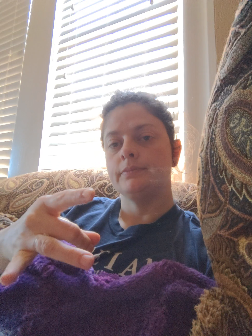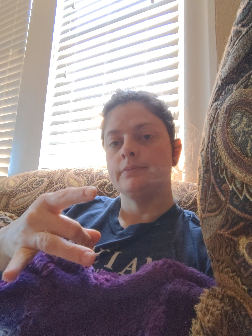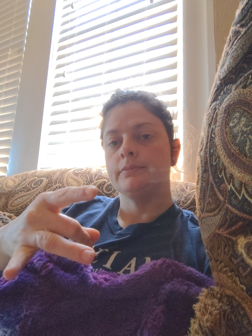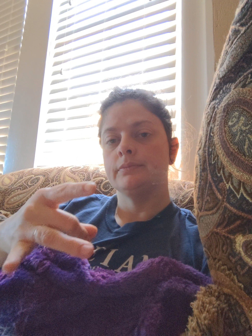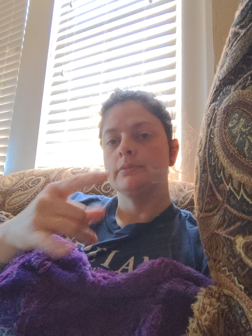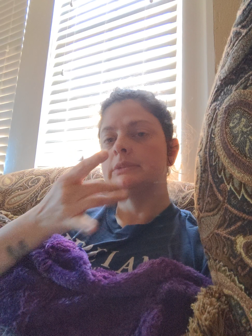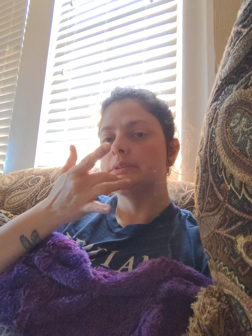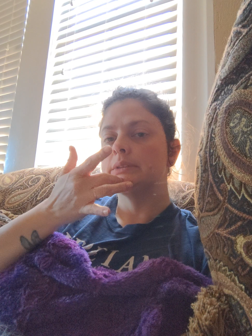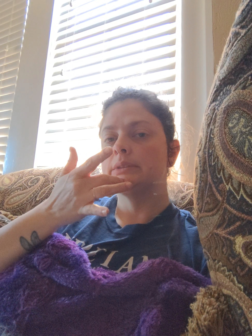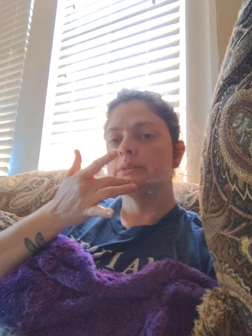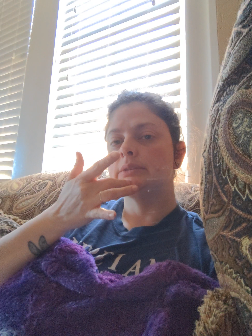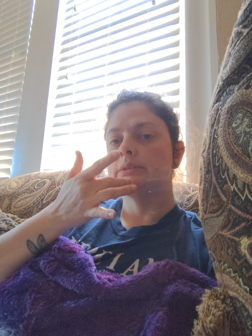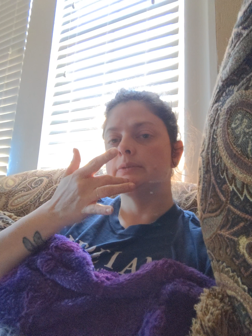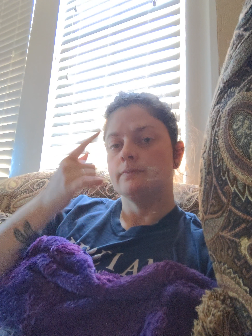taste